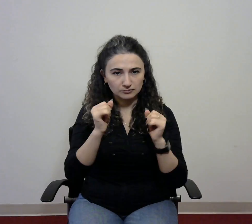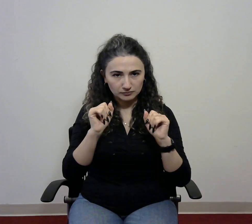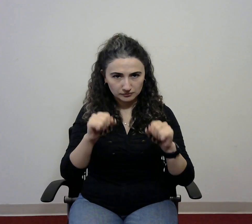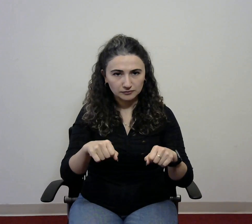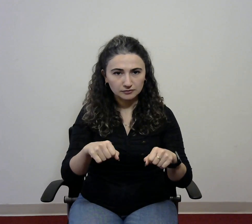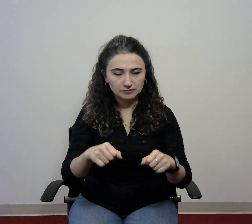olar